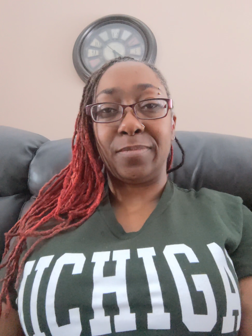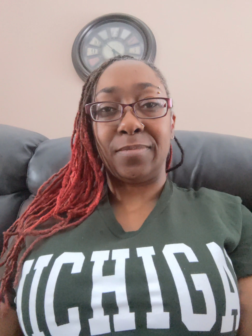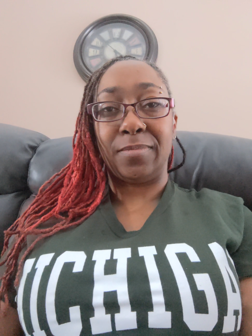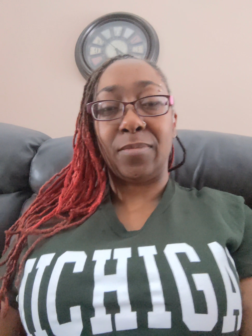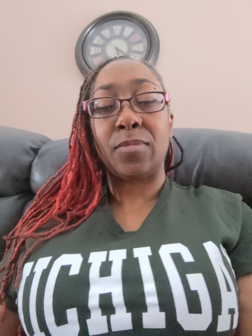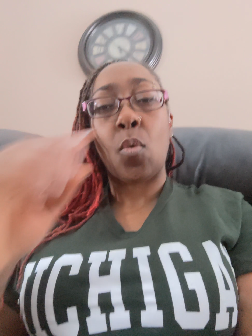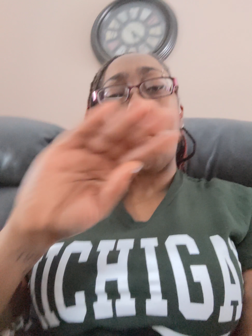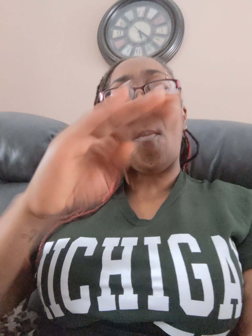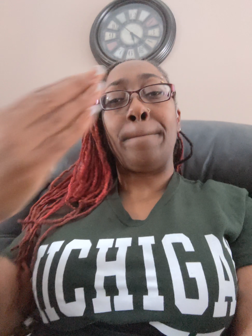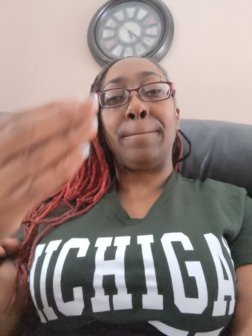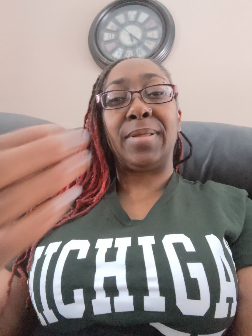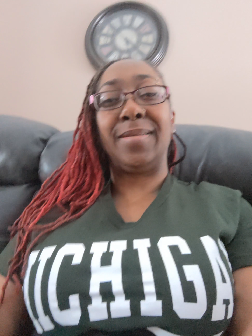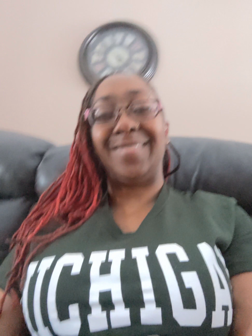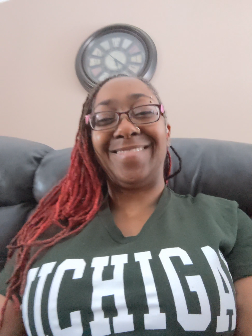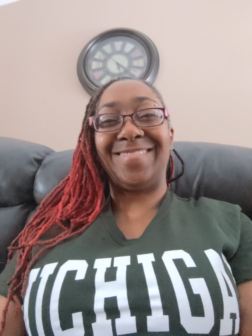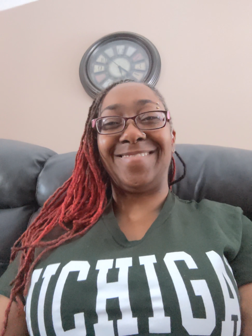open